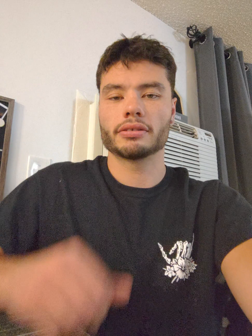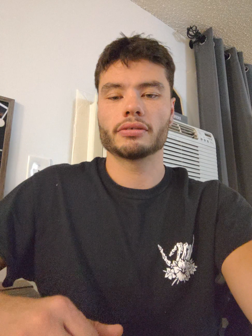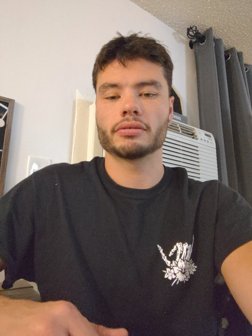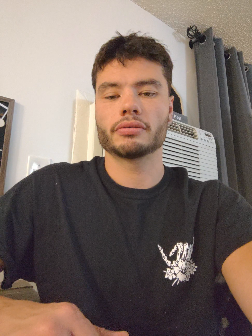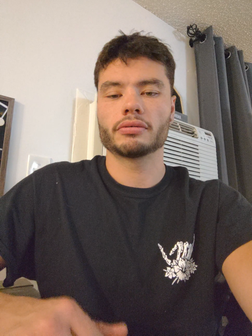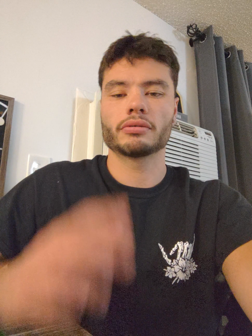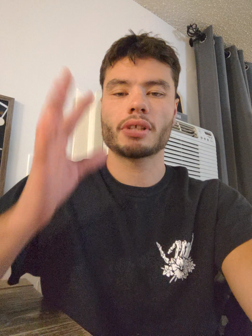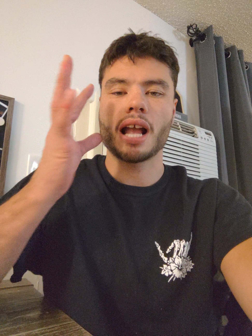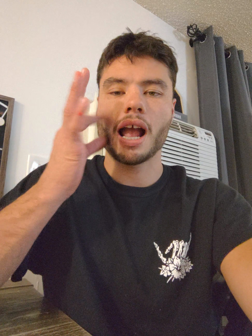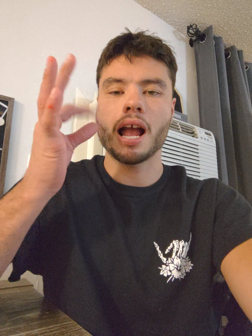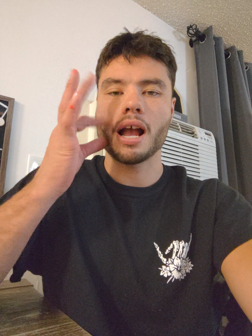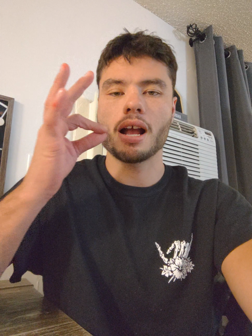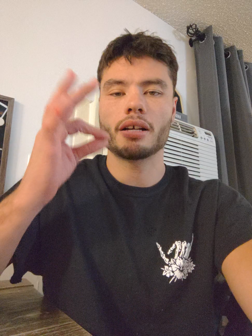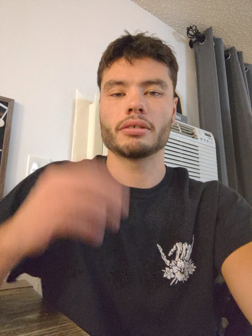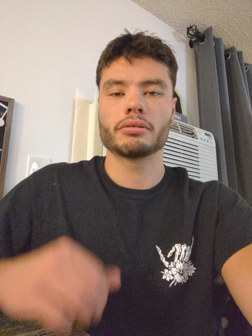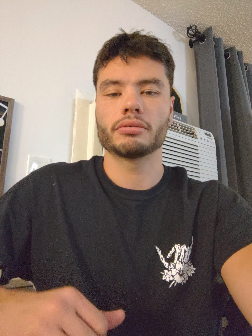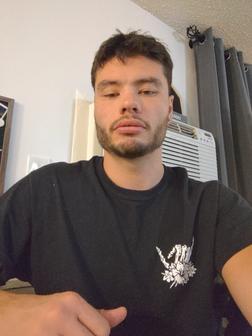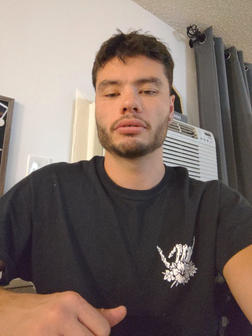cat